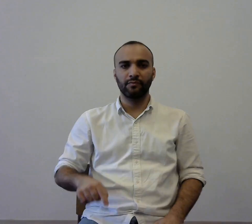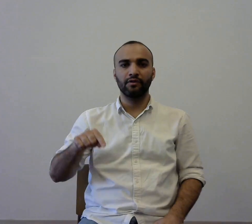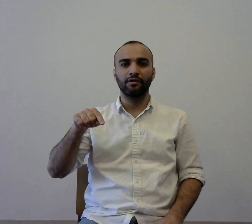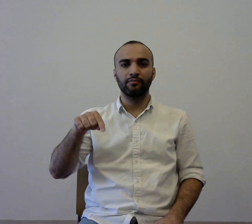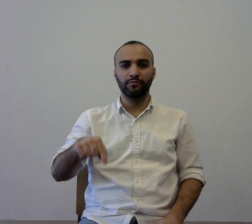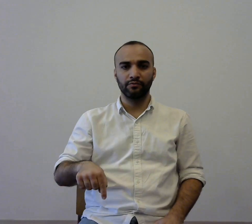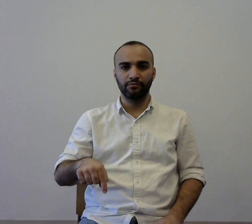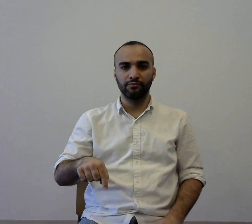burda